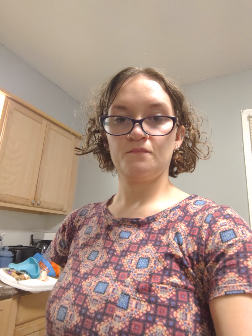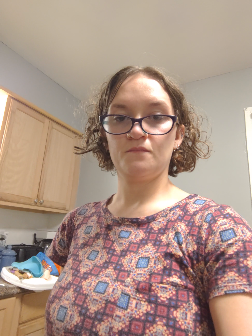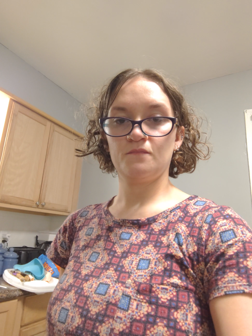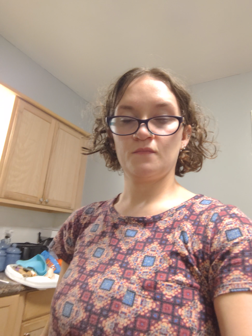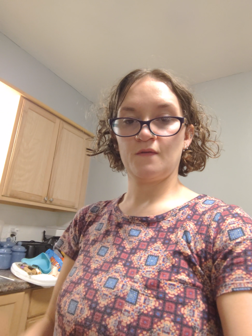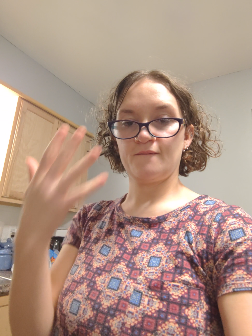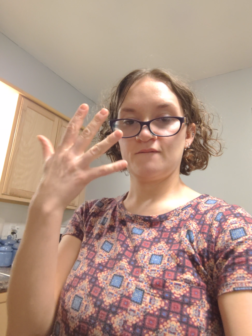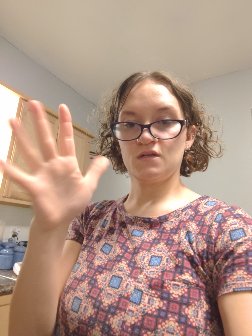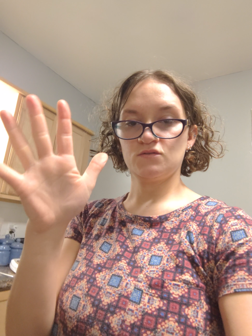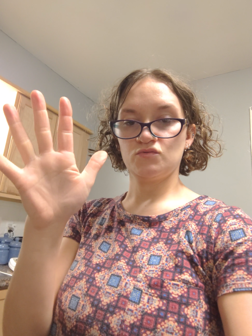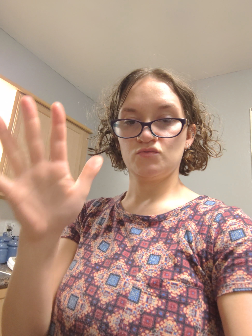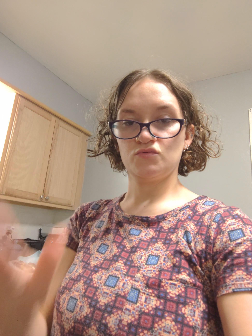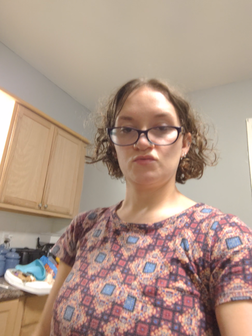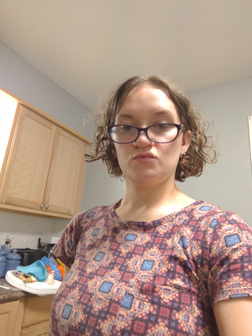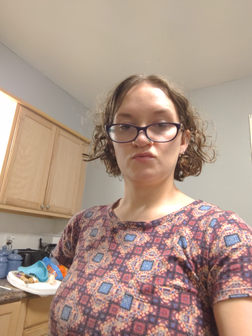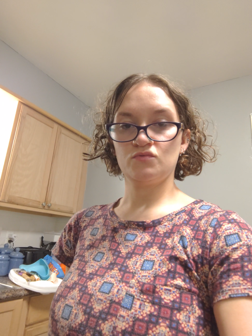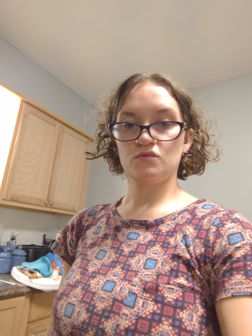finish